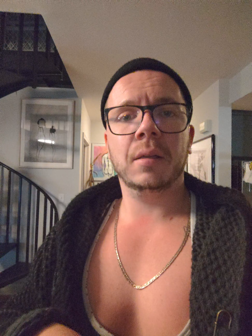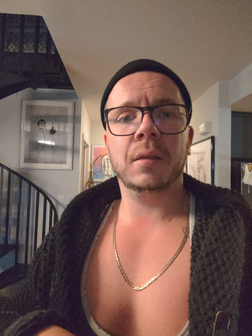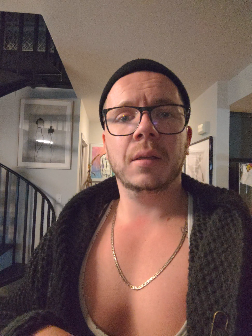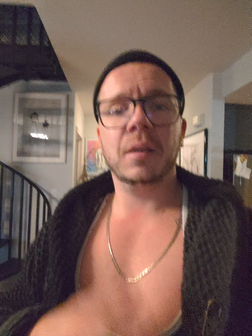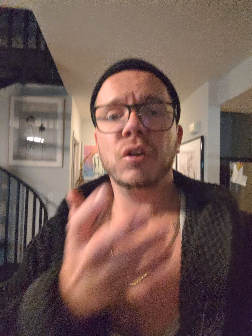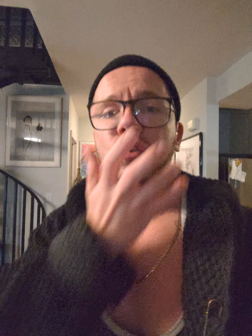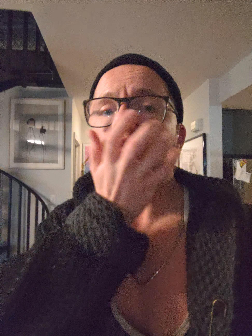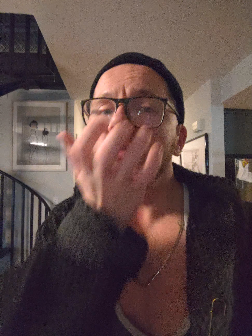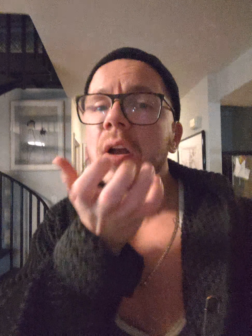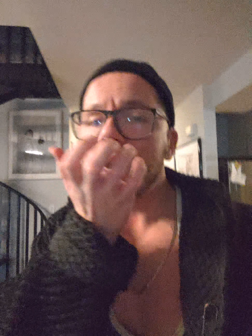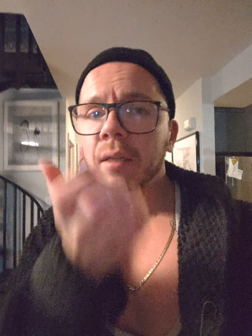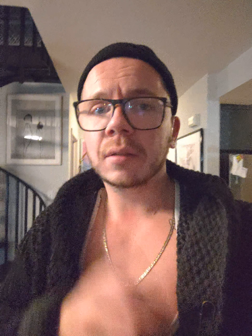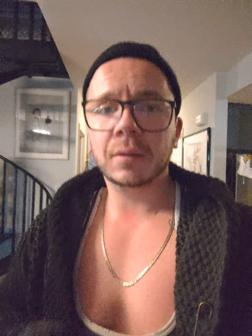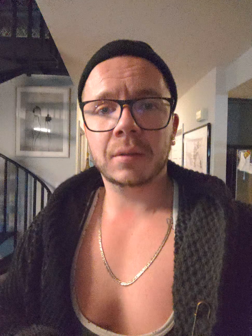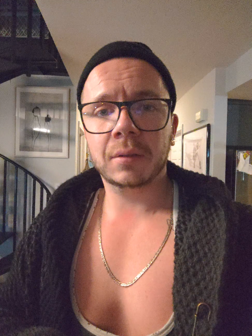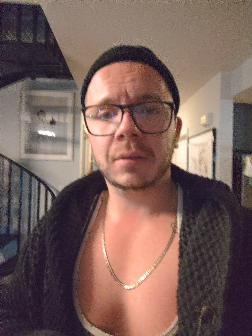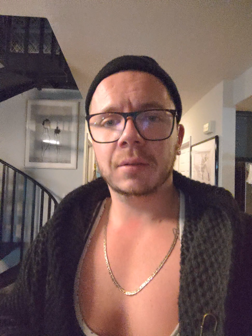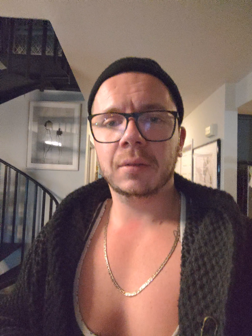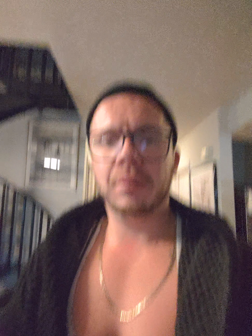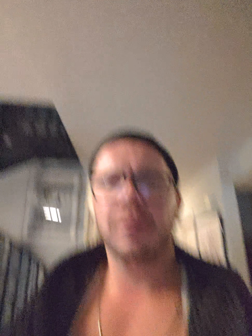grass